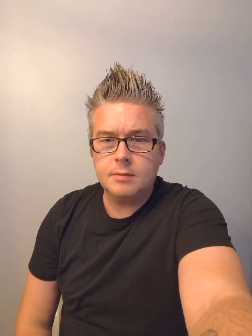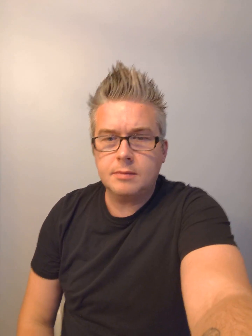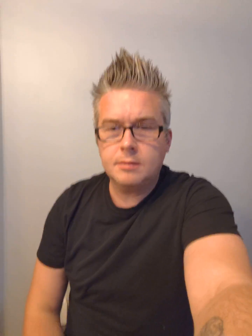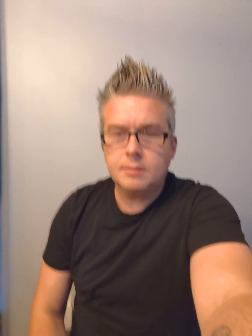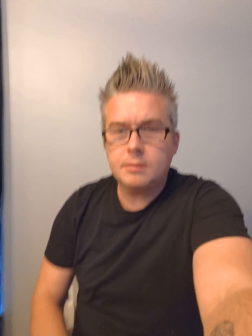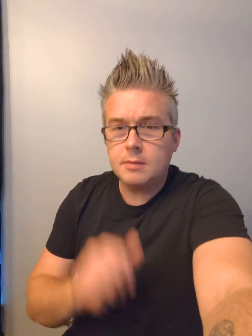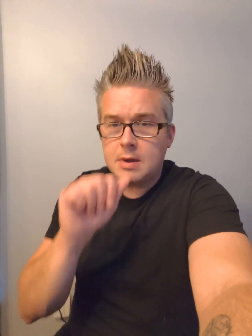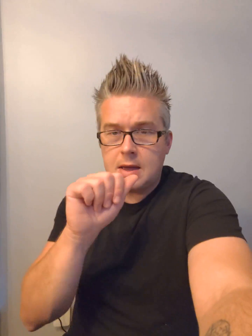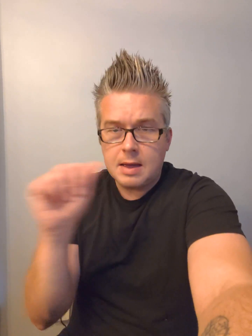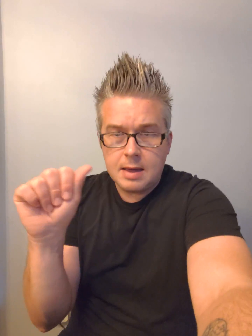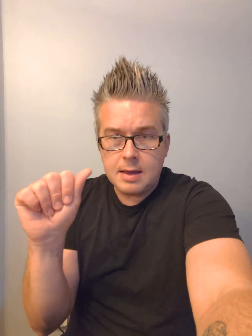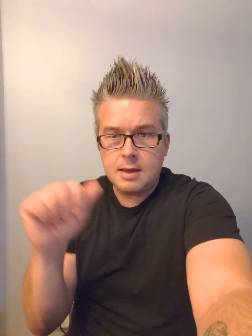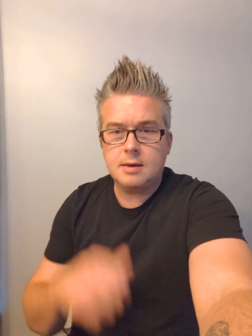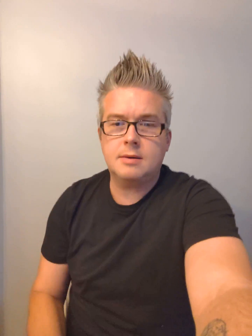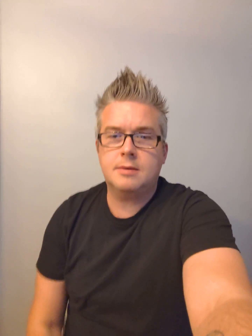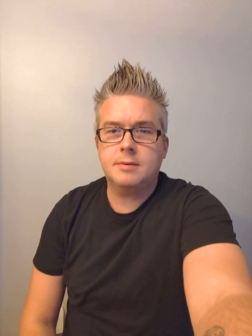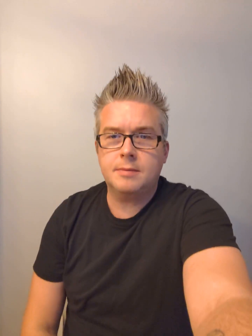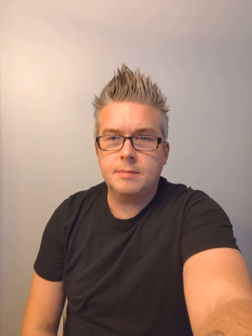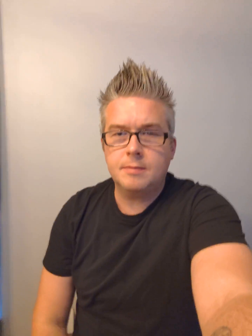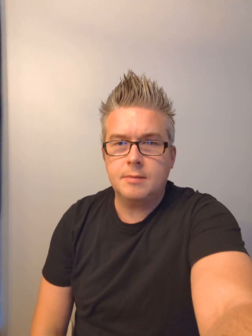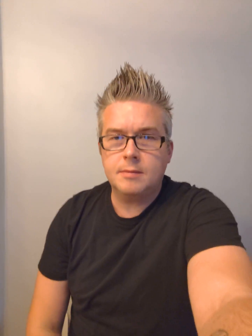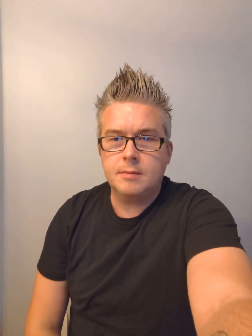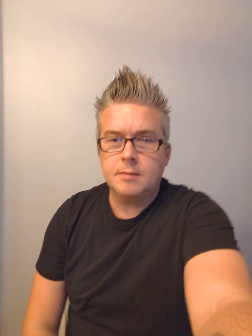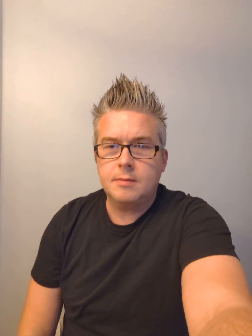a